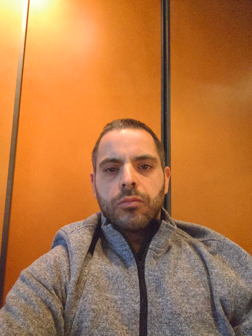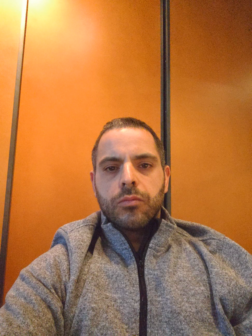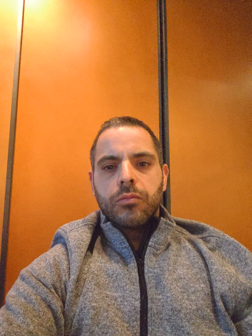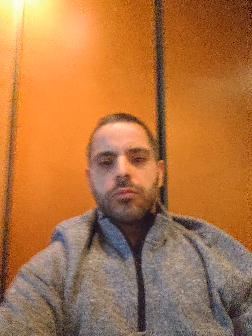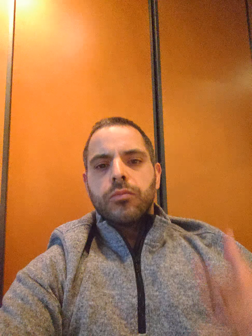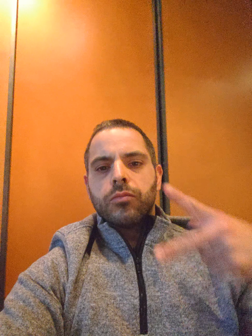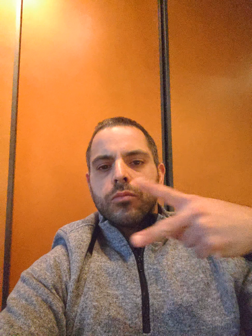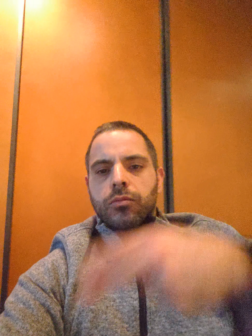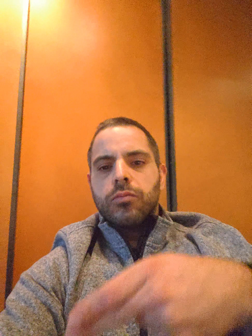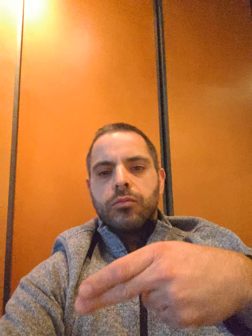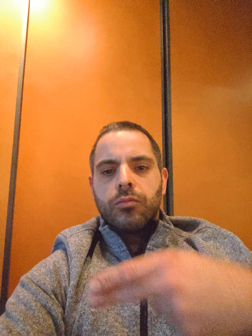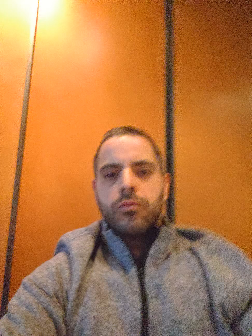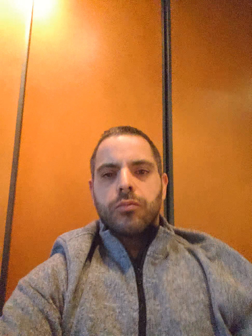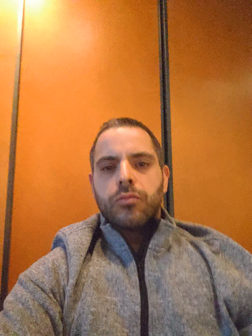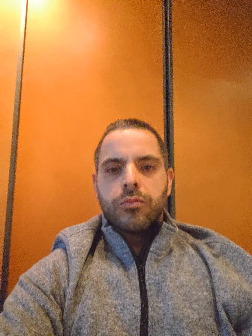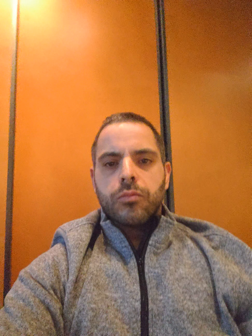cut